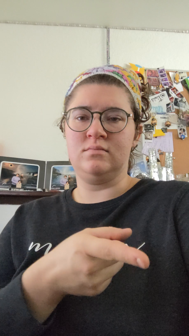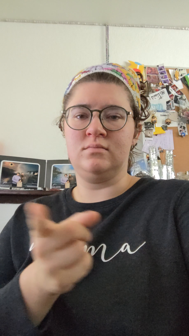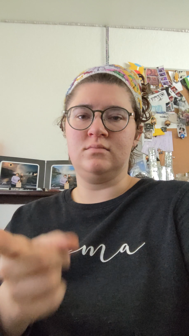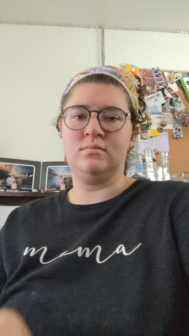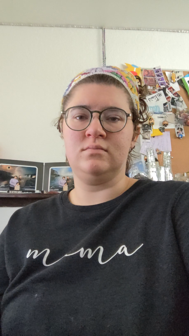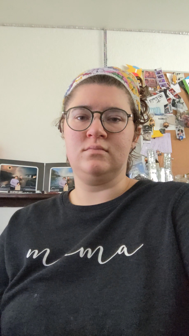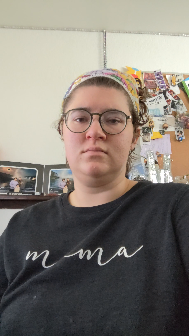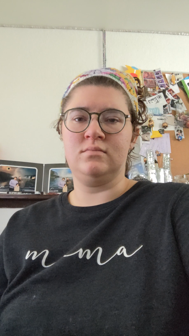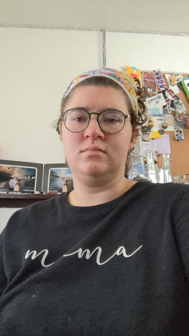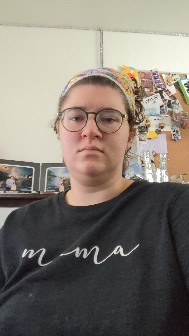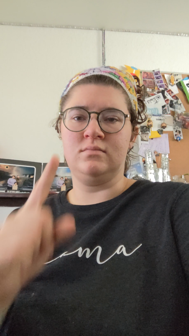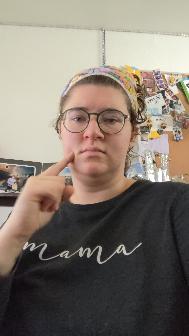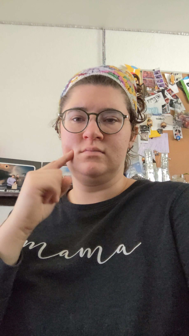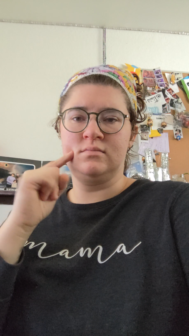candy